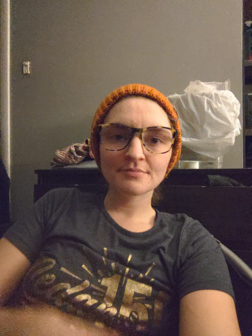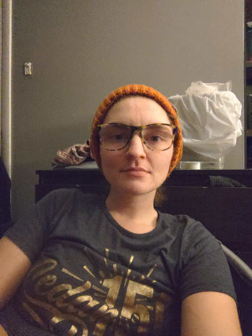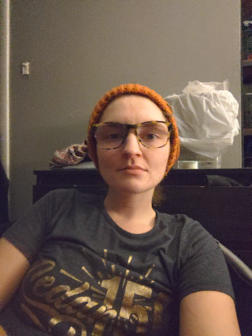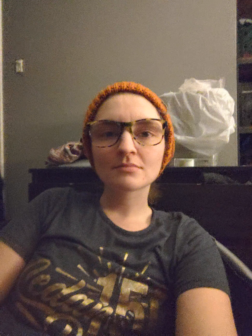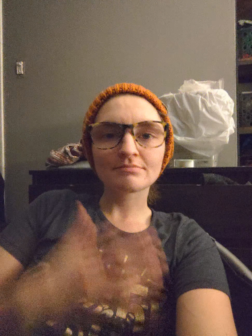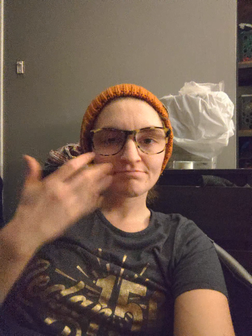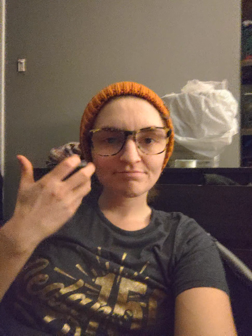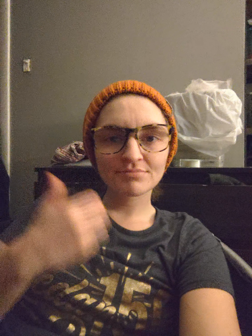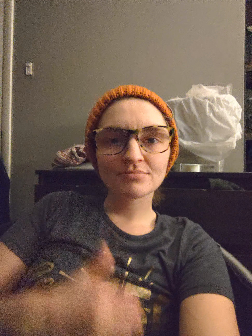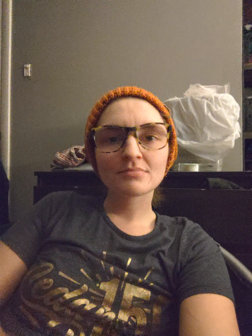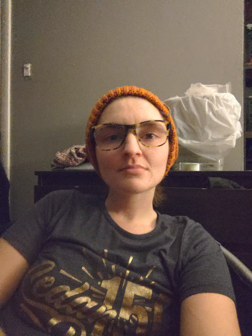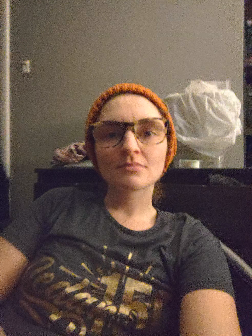tiger